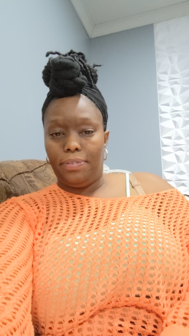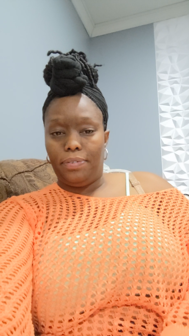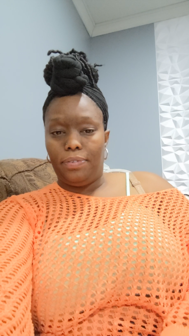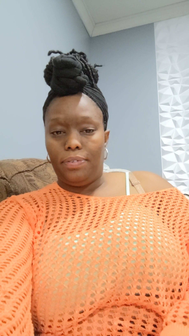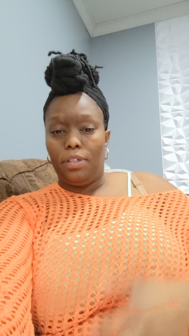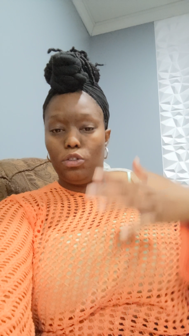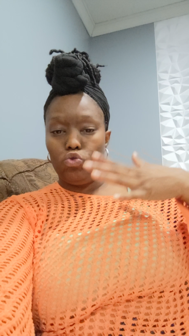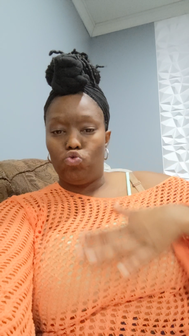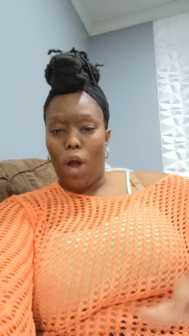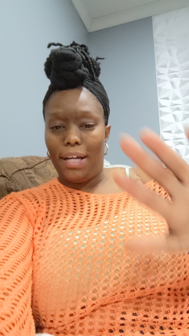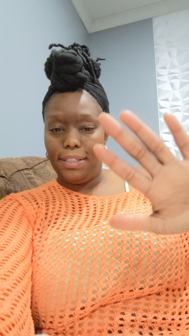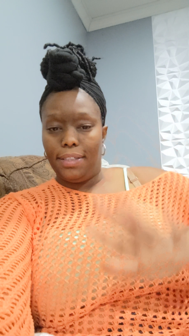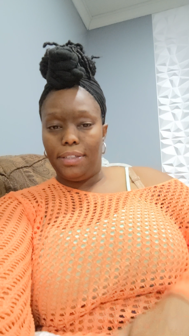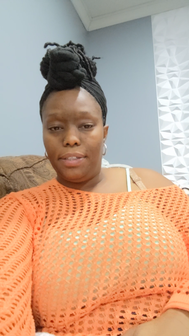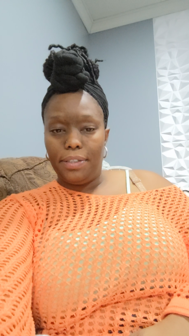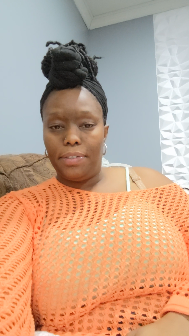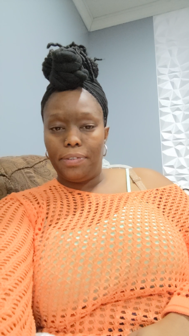dress